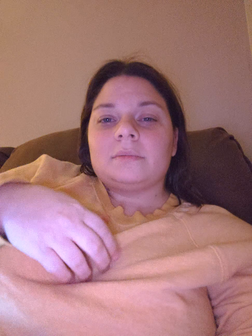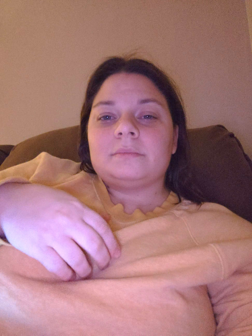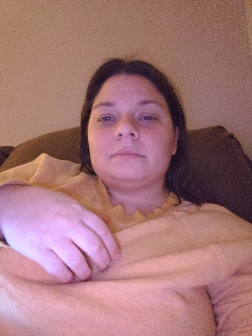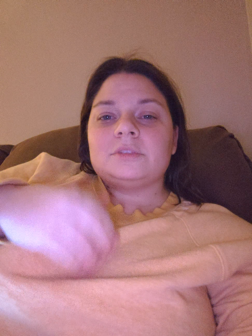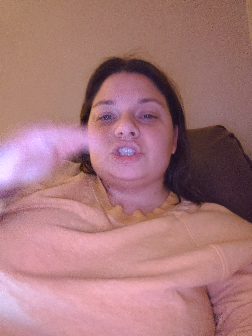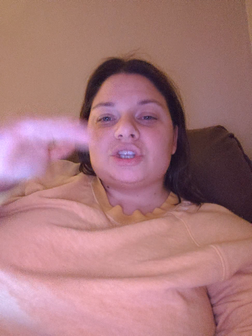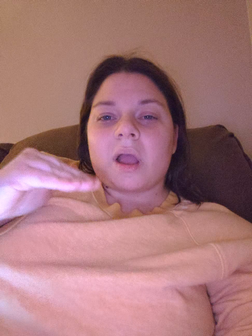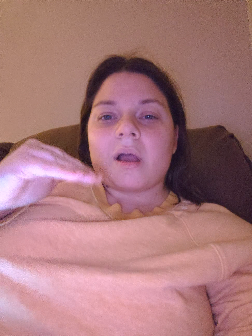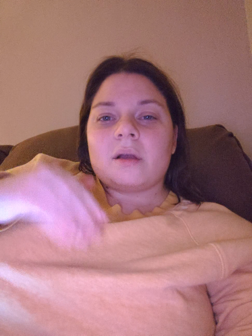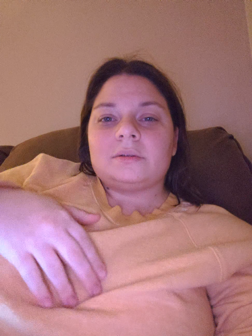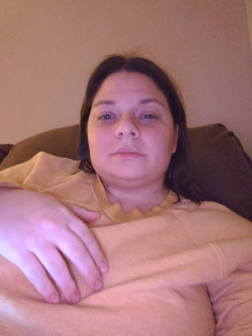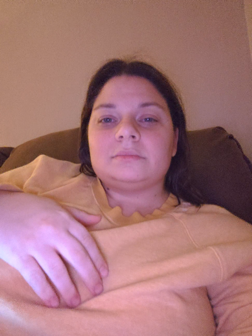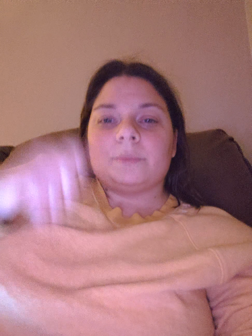child